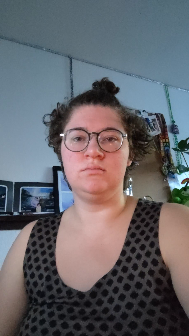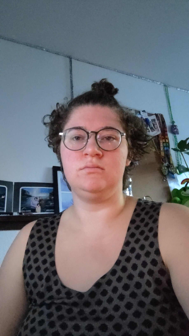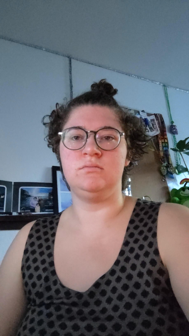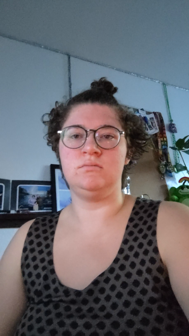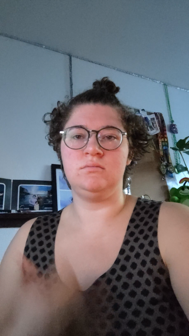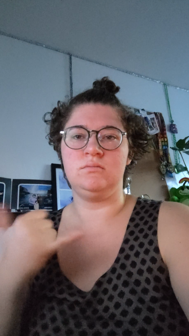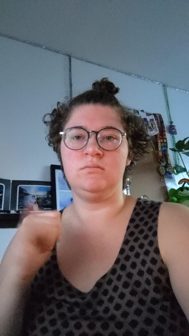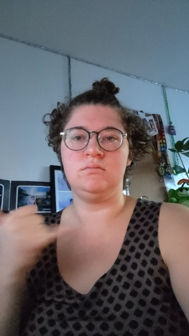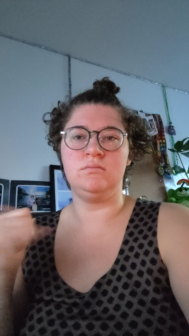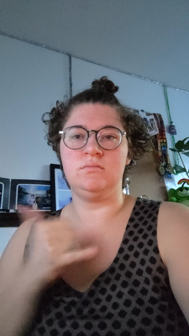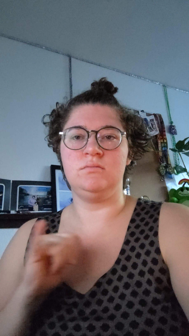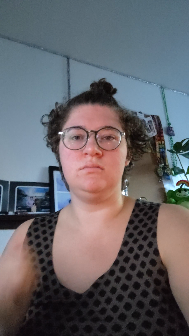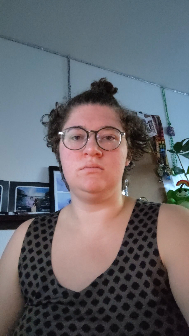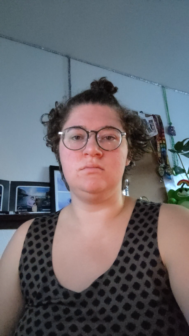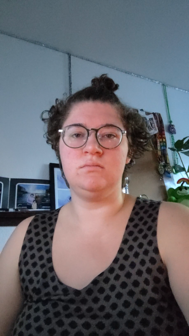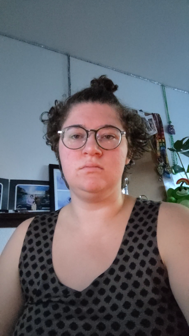play